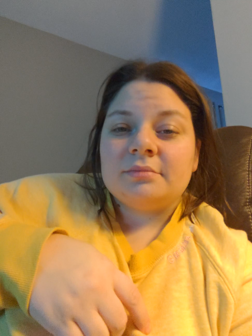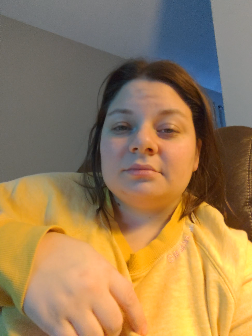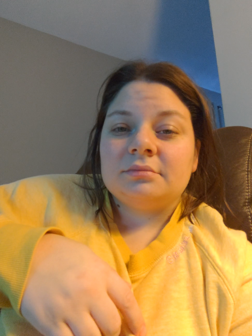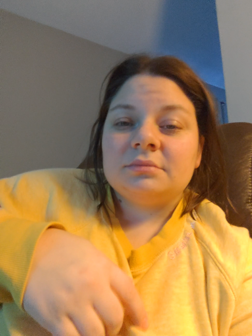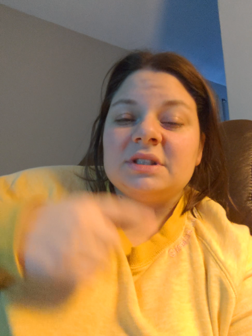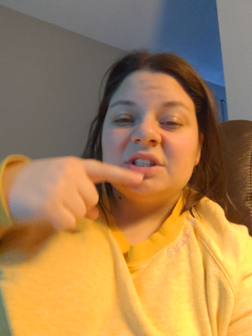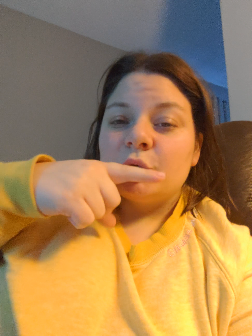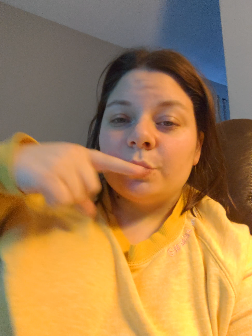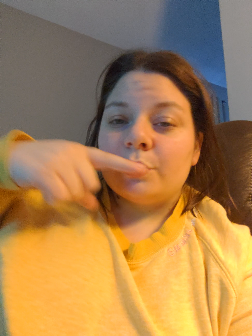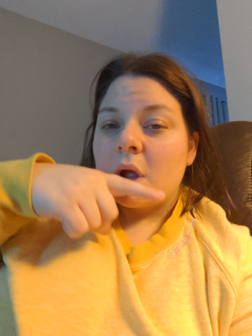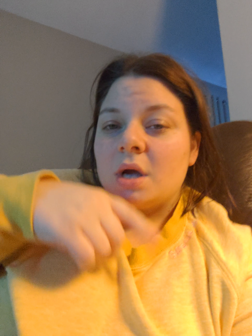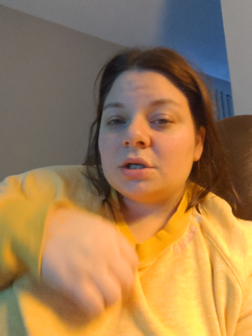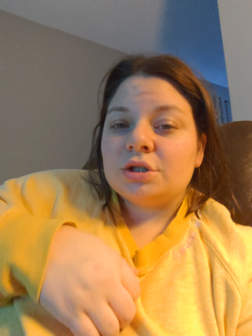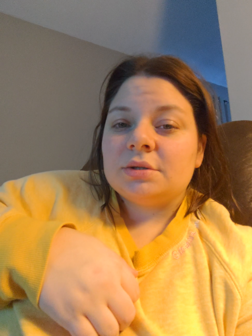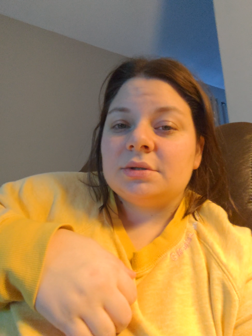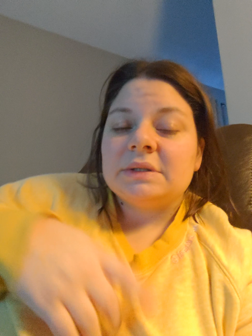toothbrush